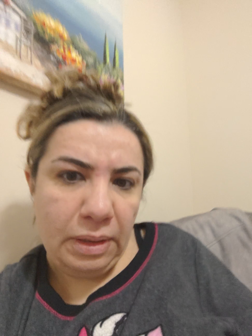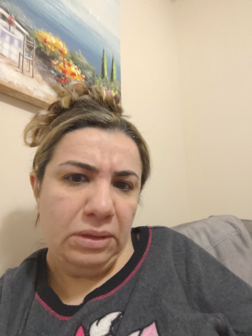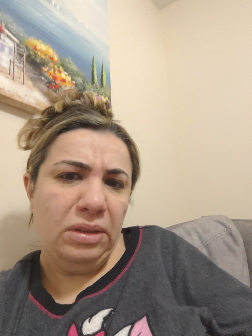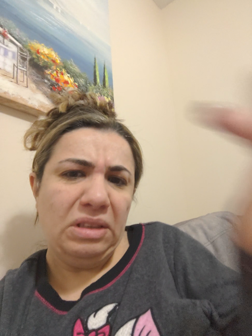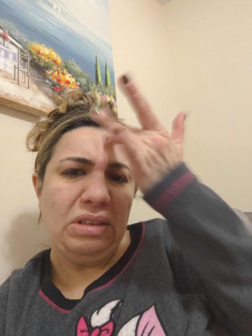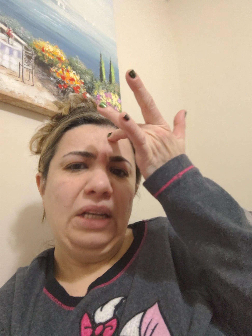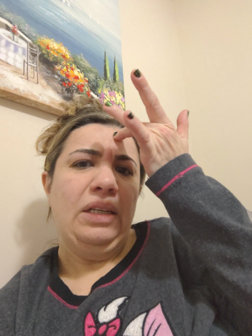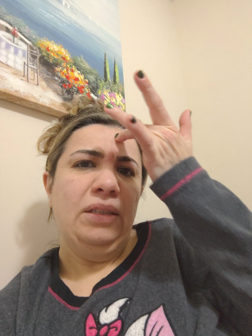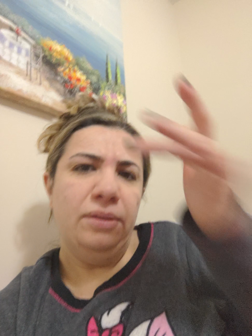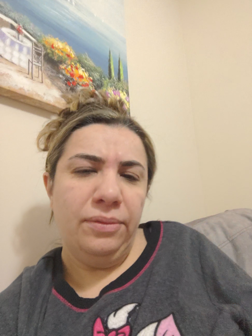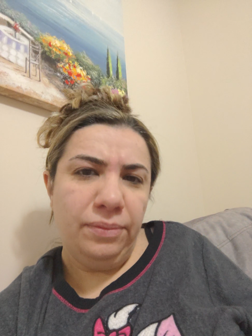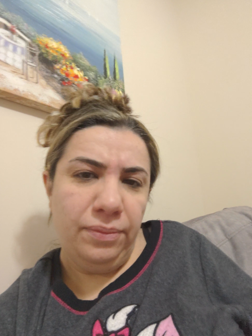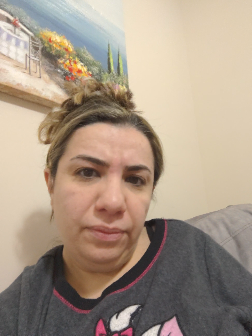sick